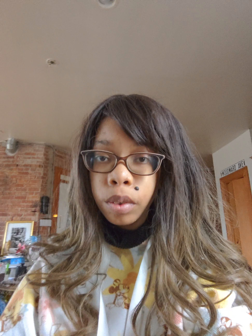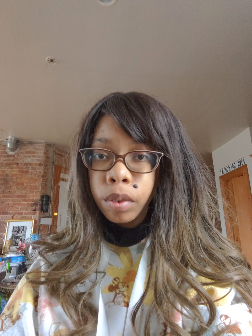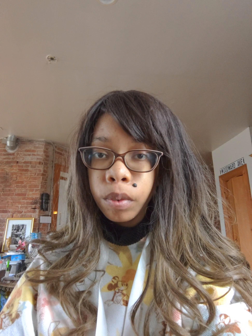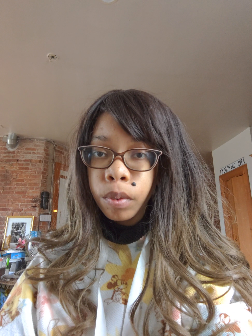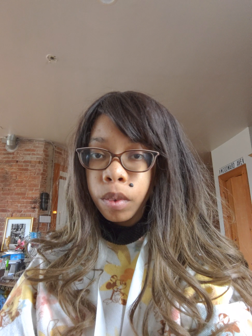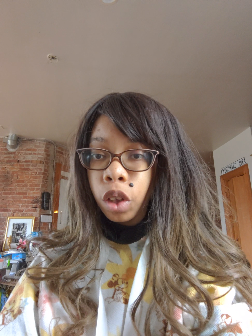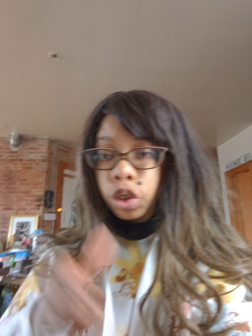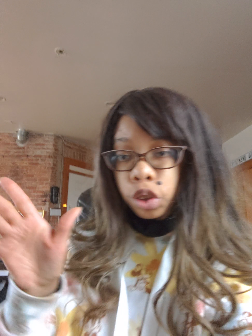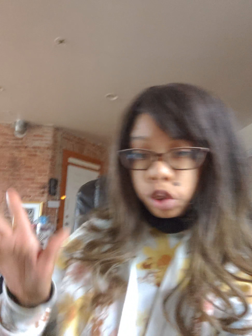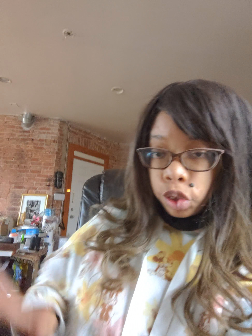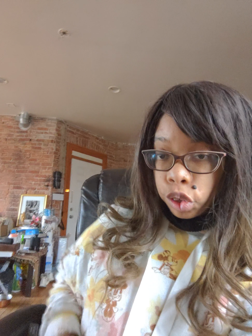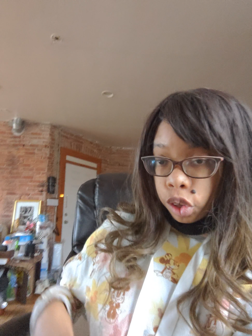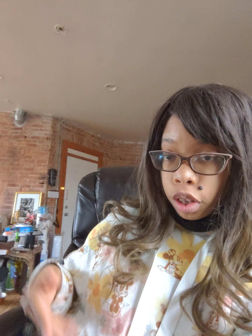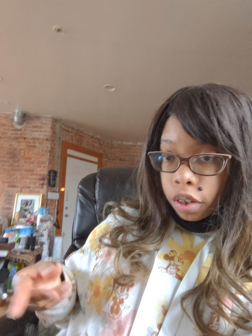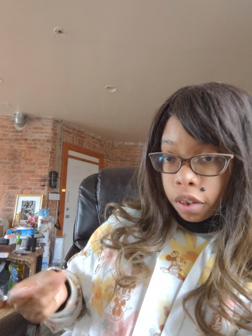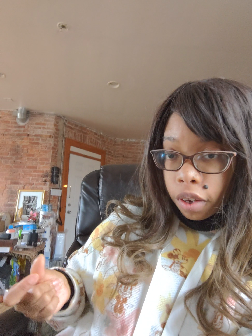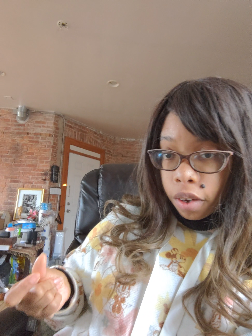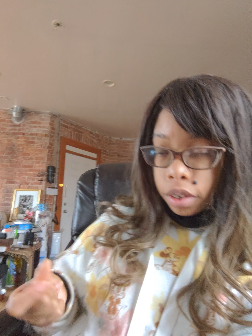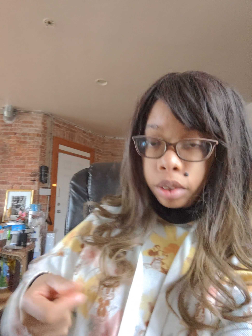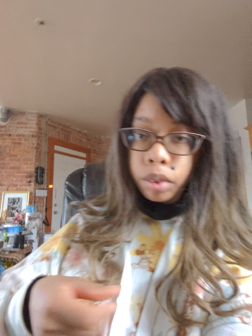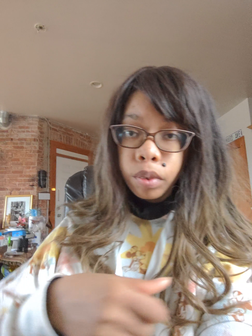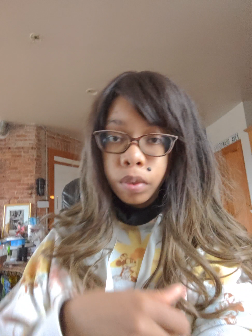dog